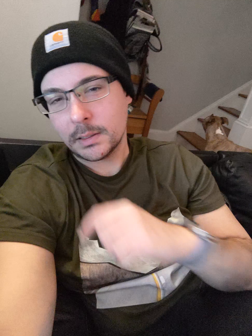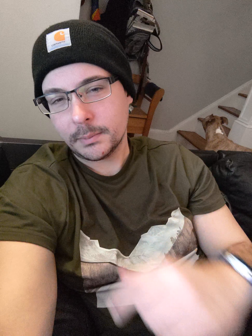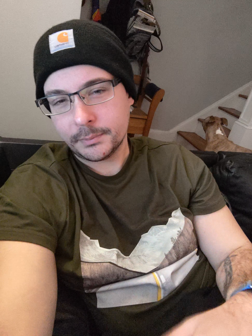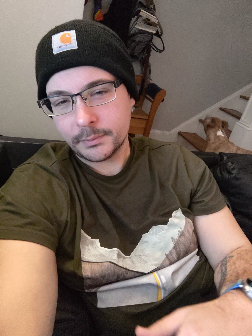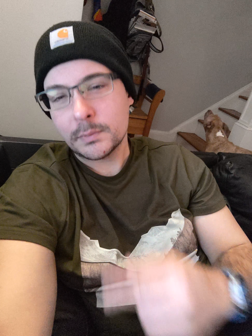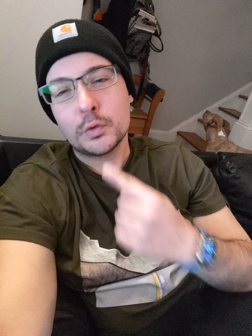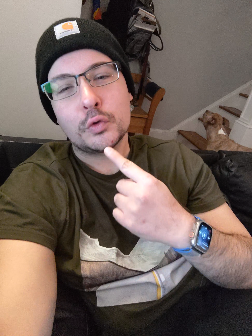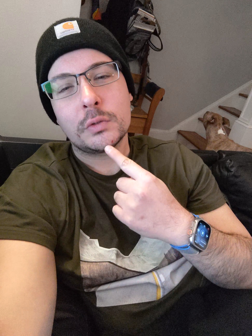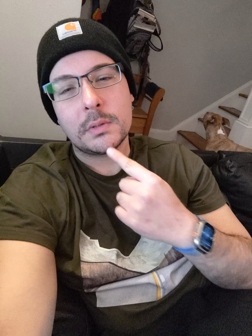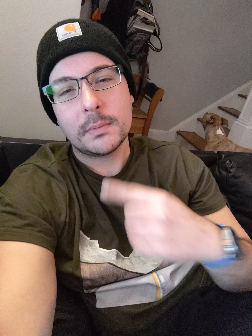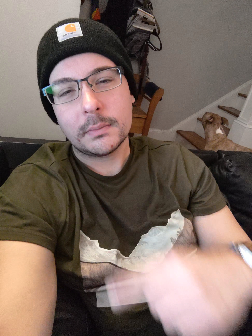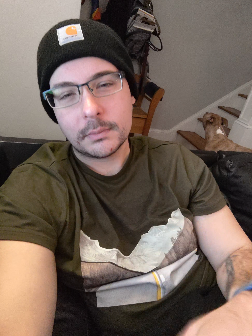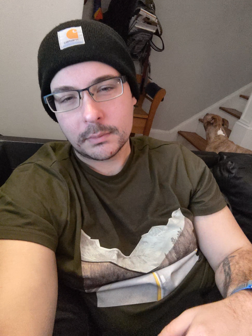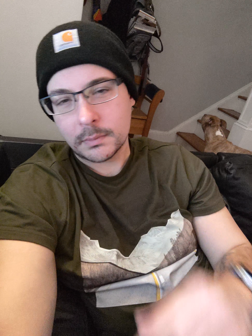chin